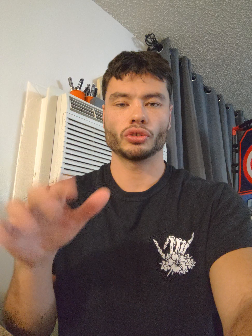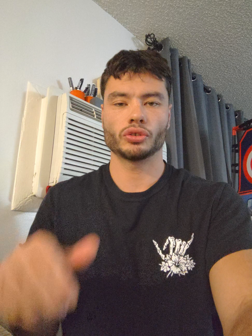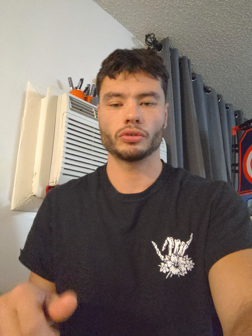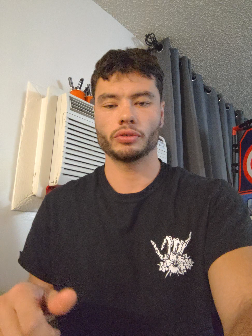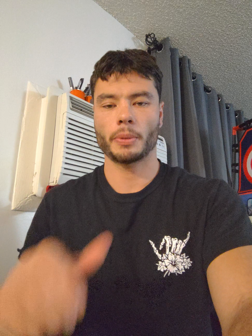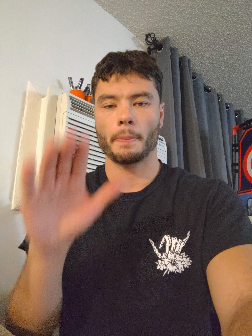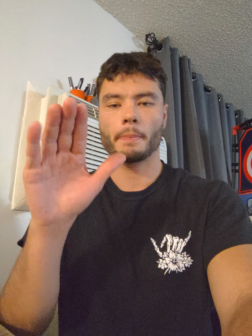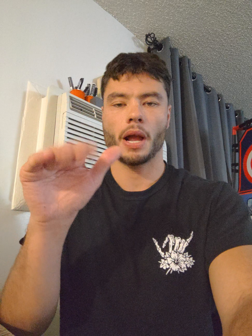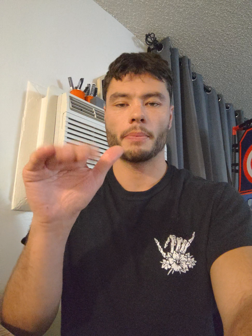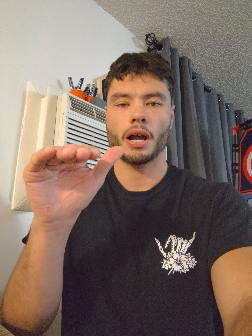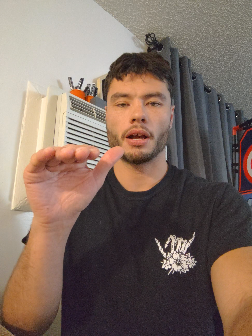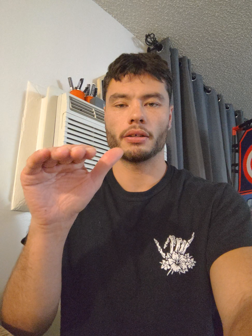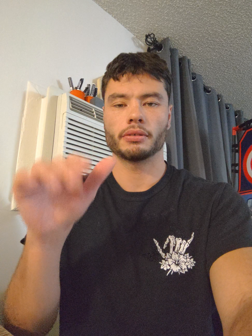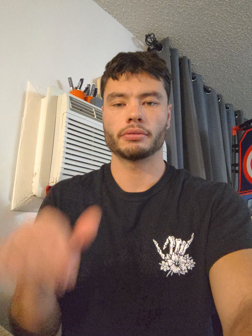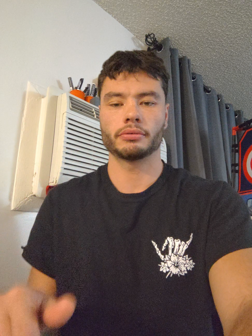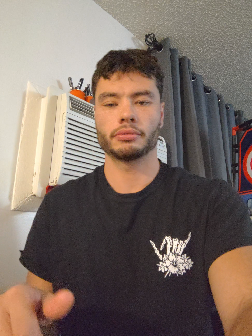bye